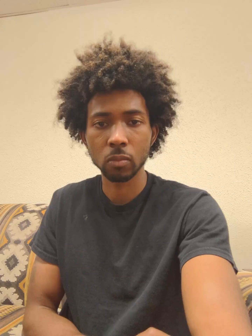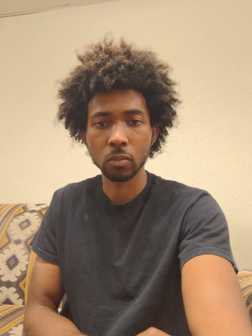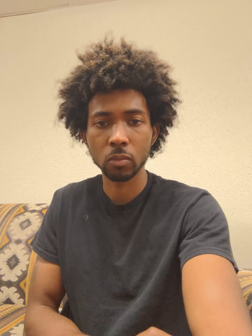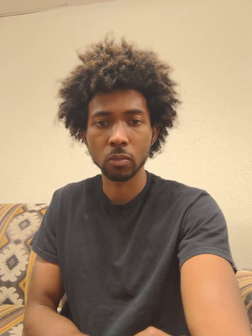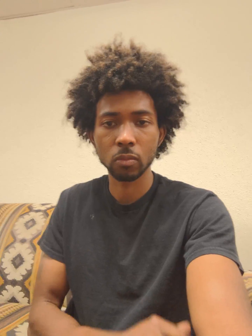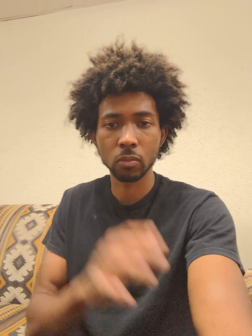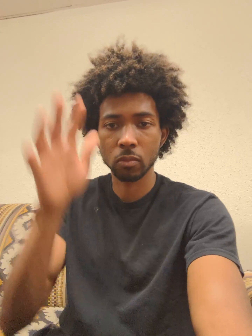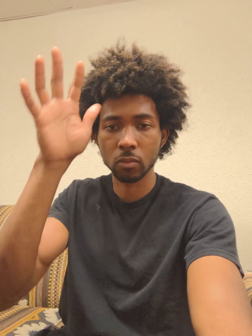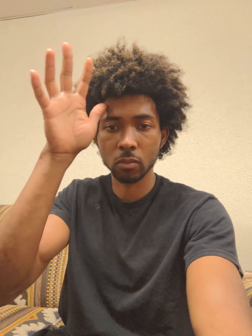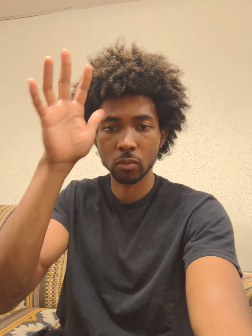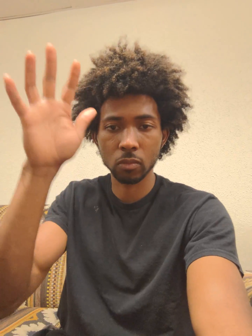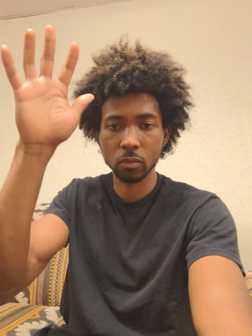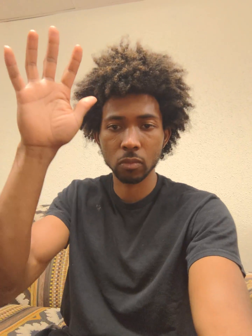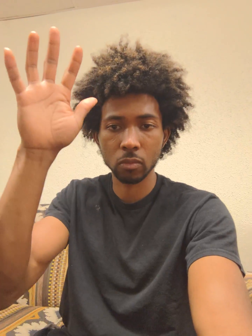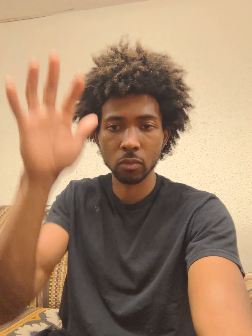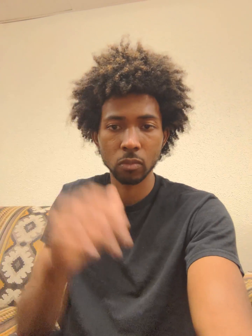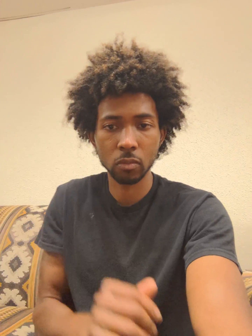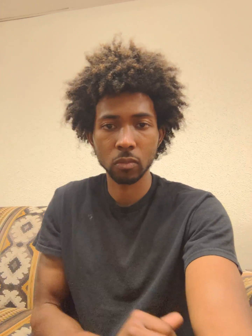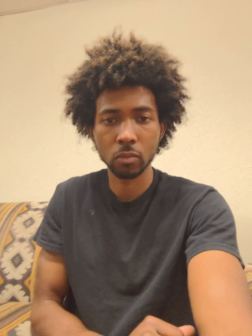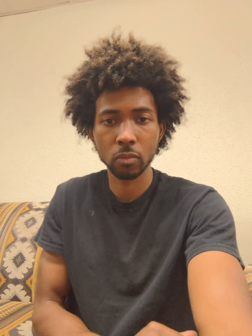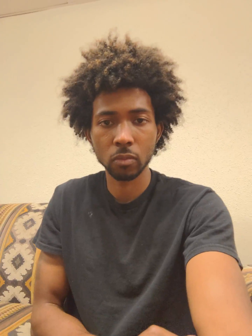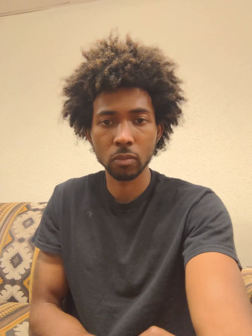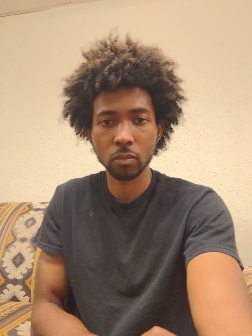deer